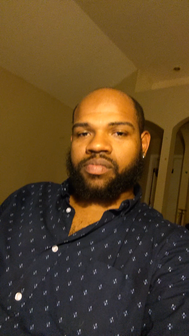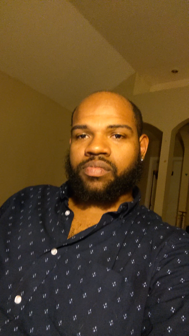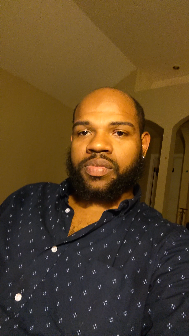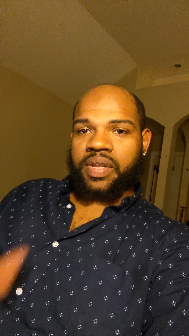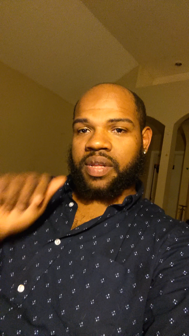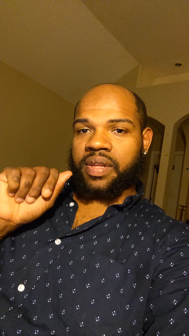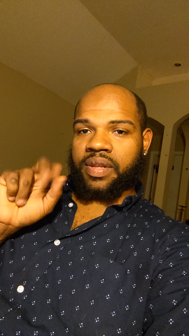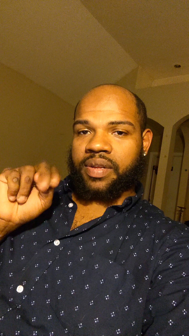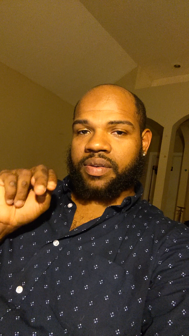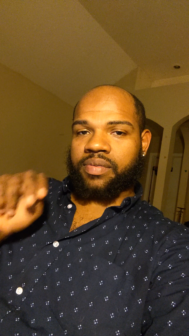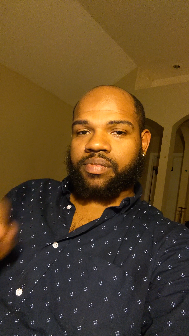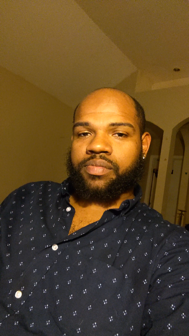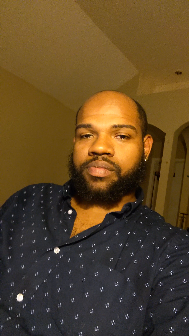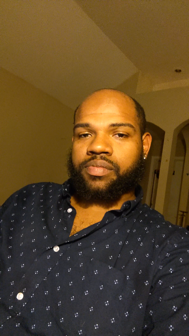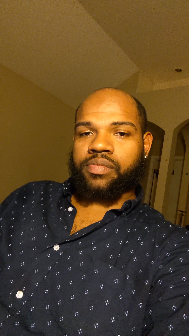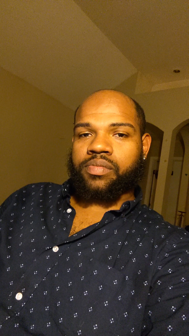an